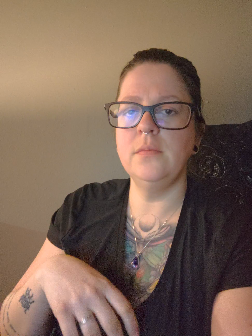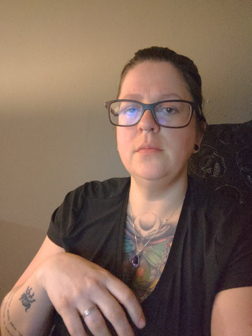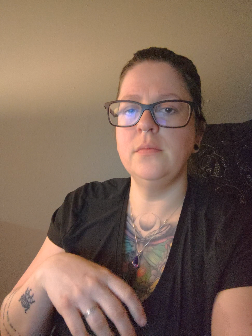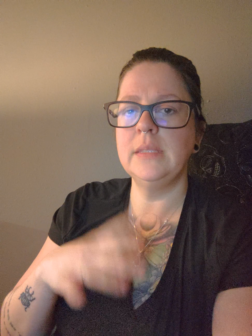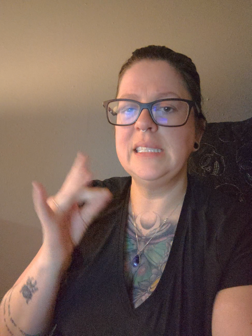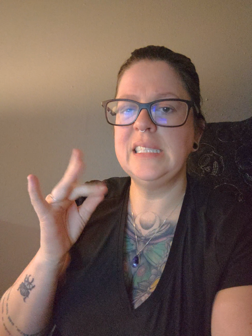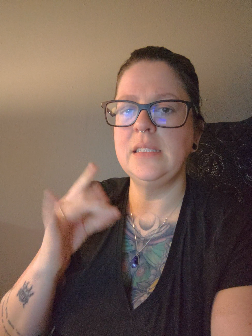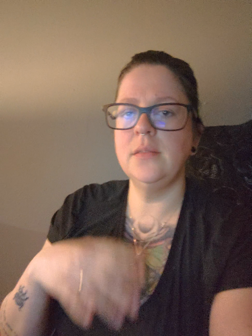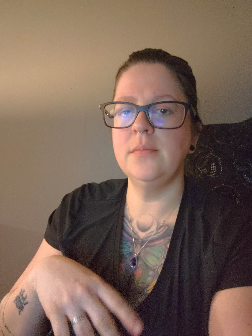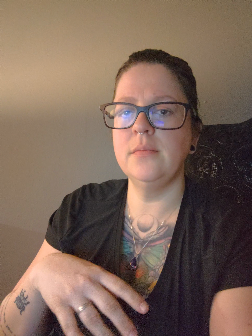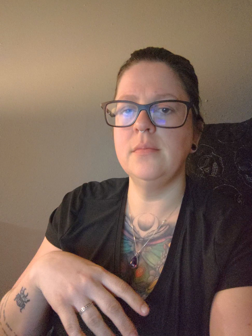sticky